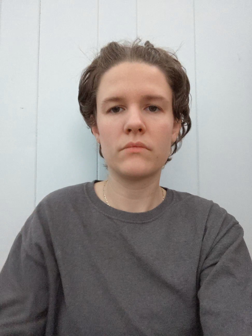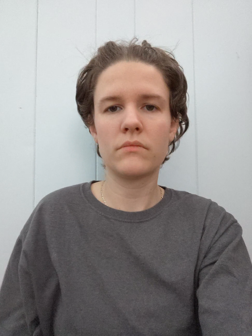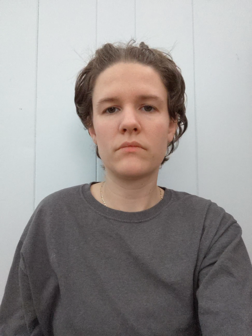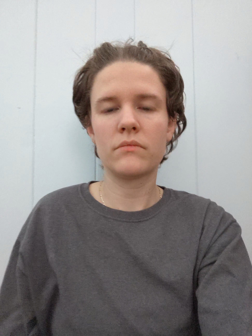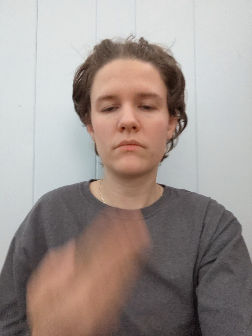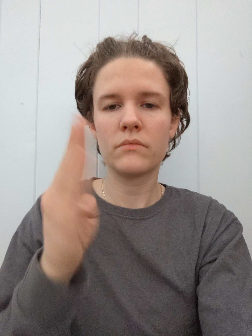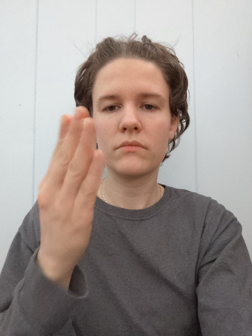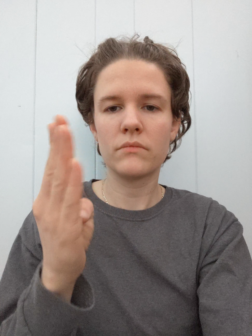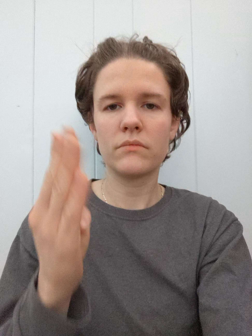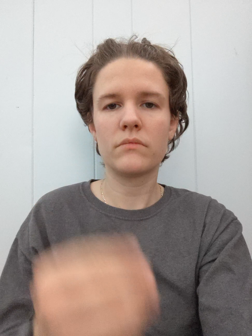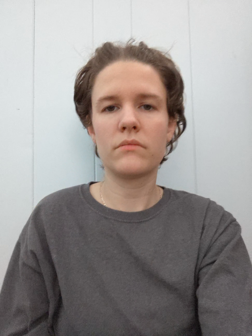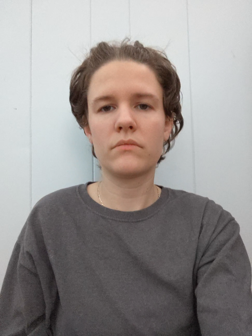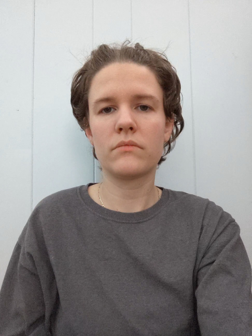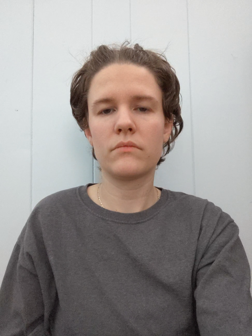blue